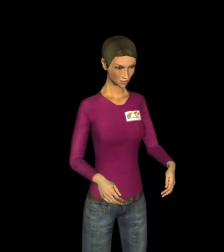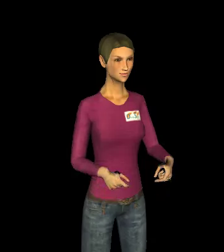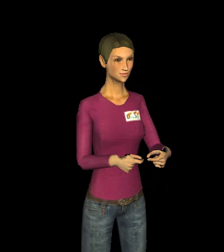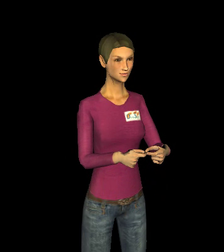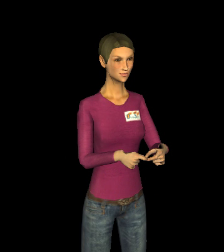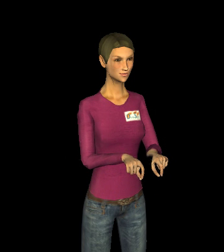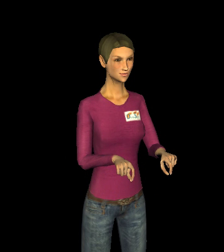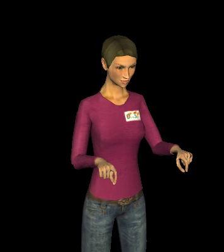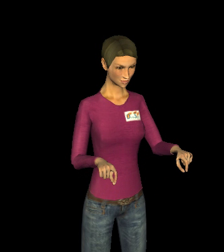يفحص